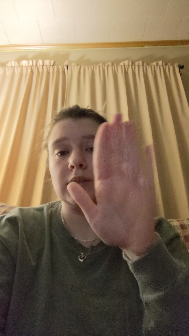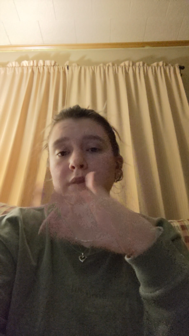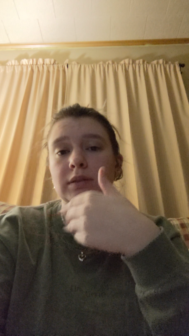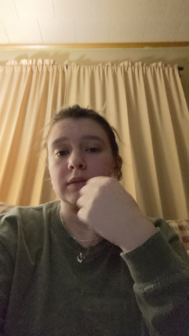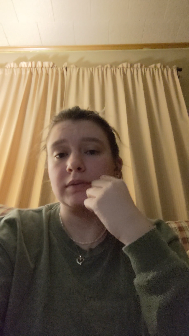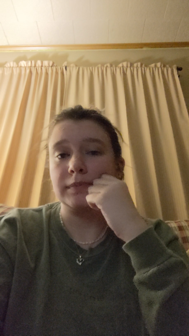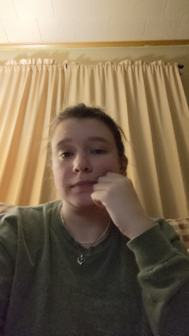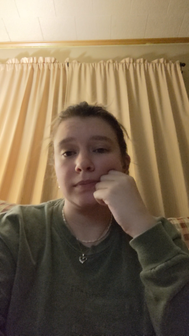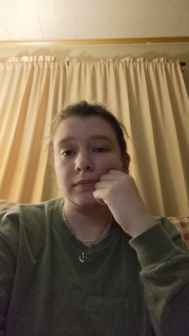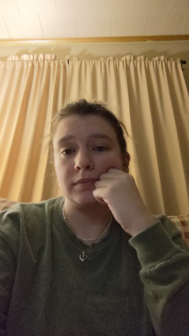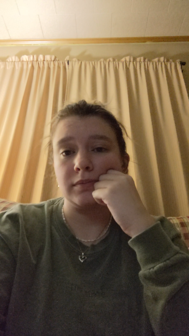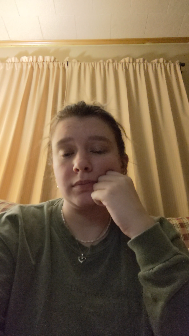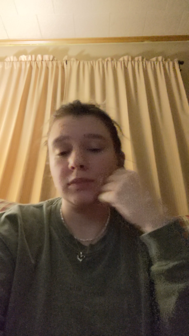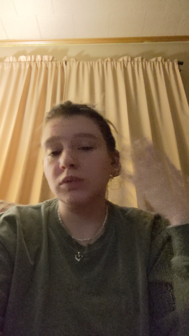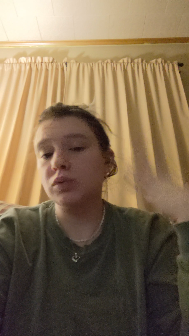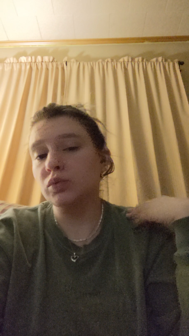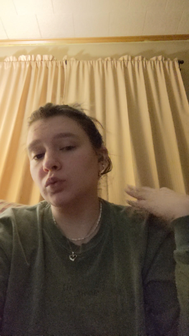shoulder